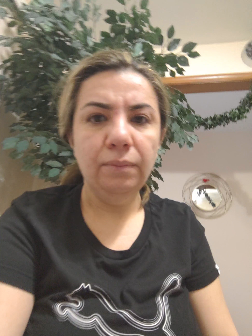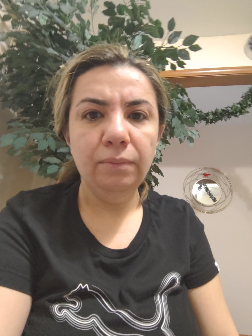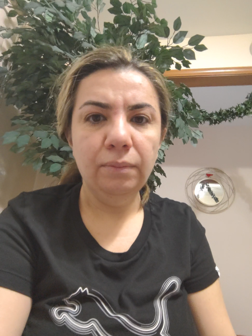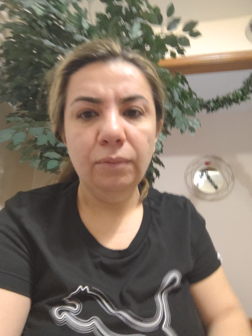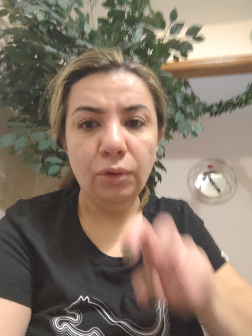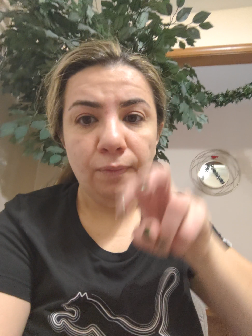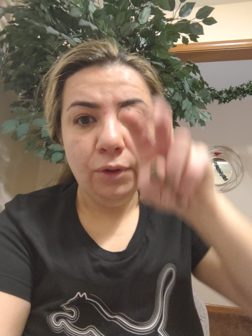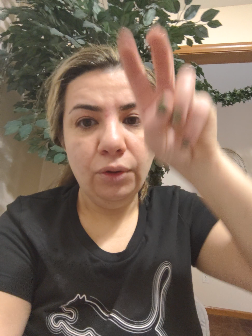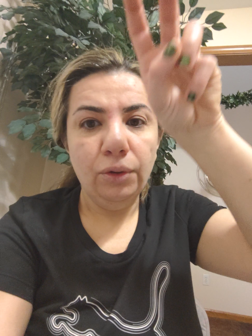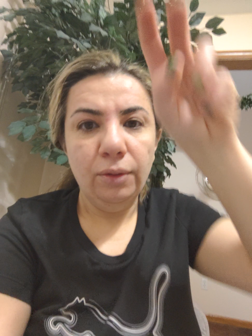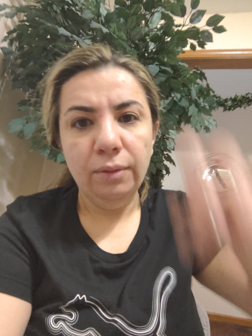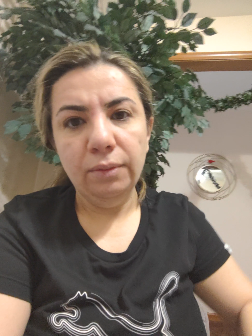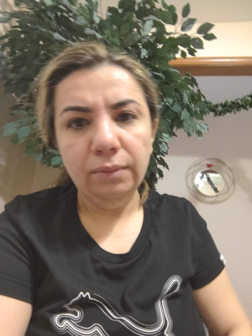stairs